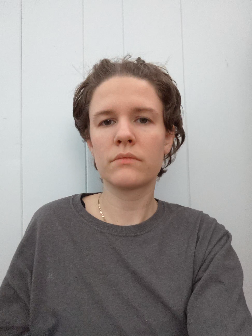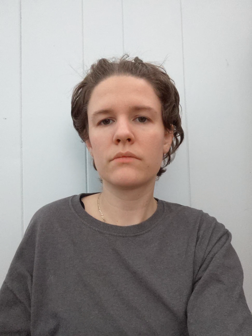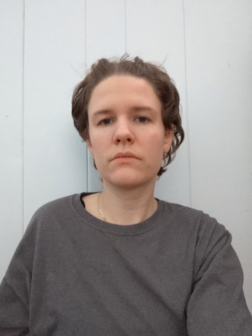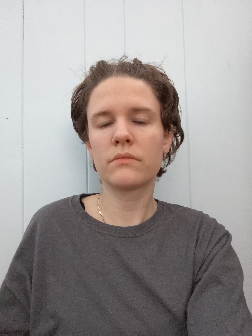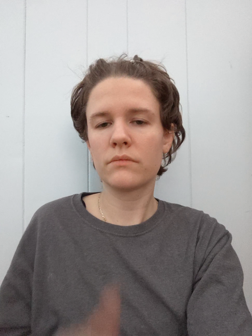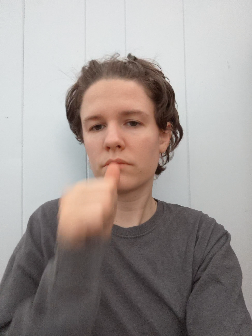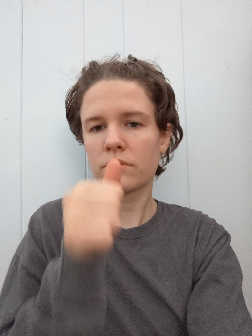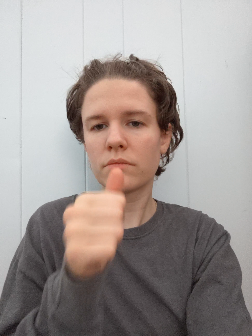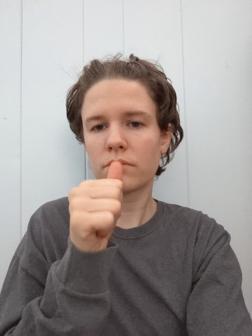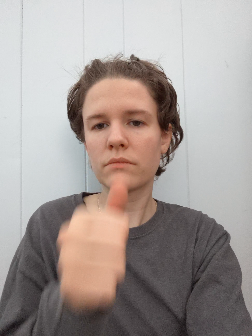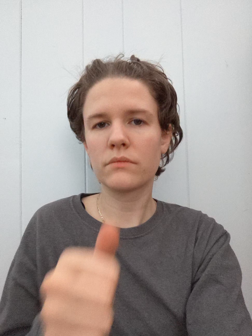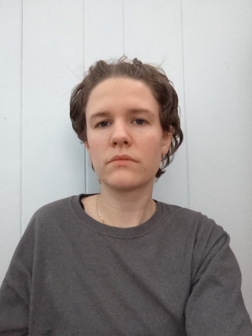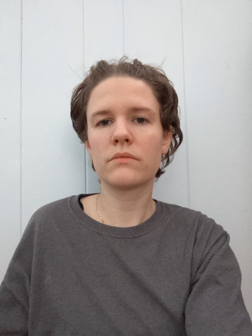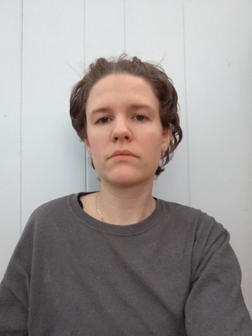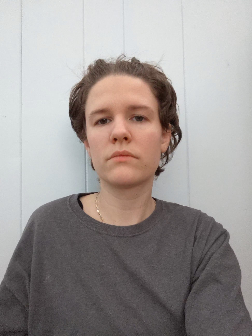nuts